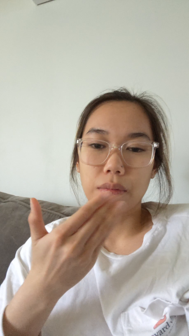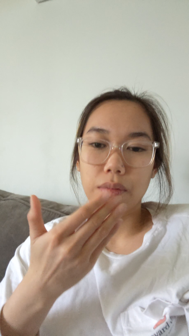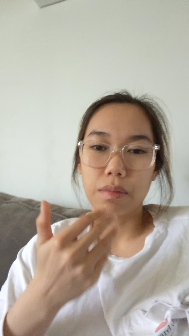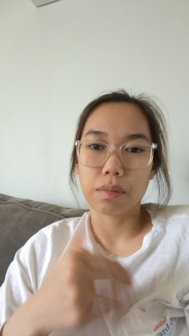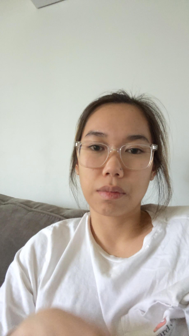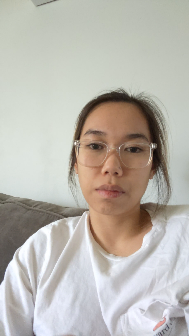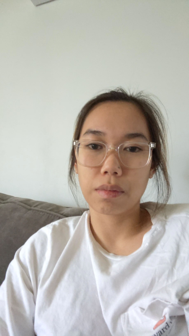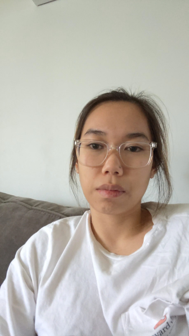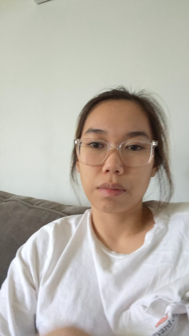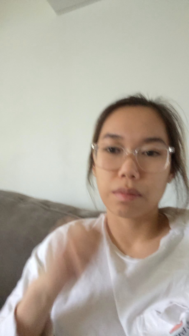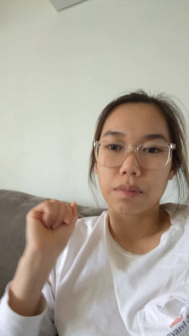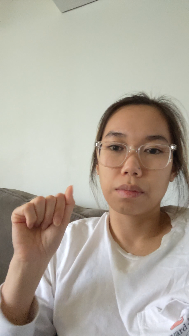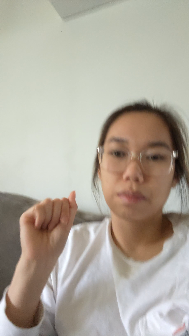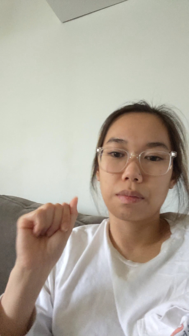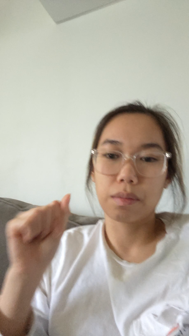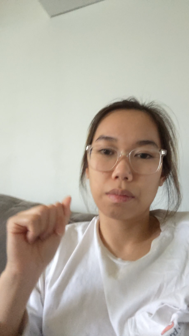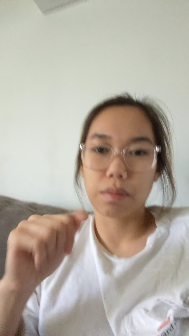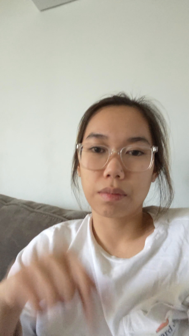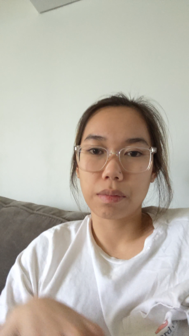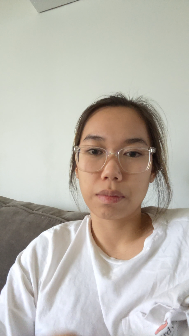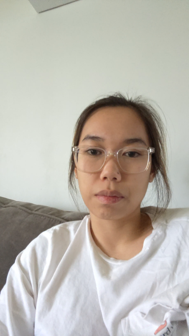knock